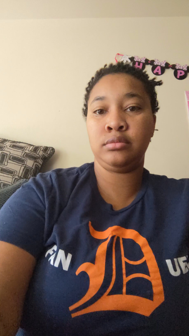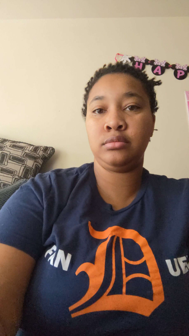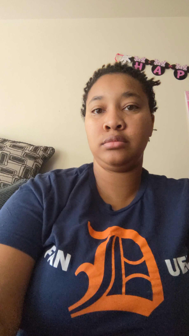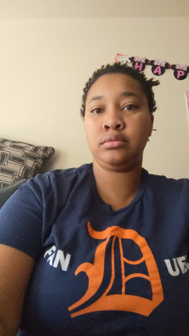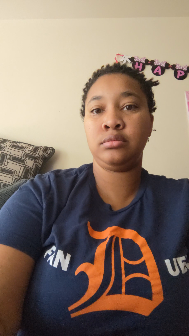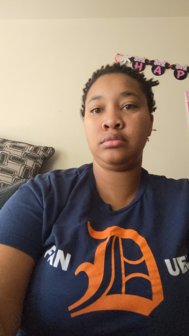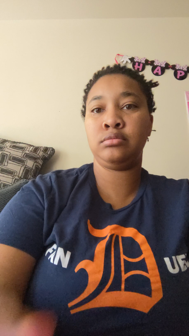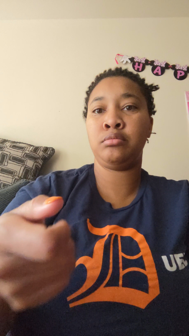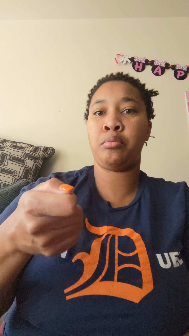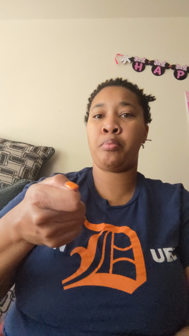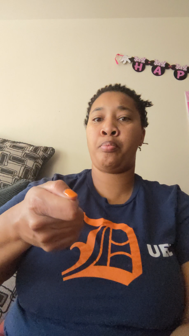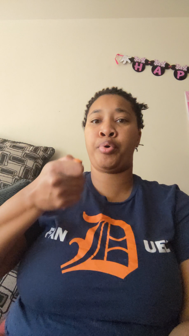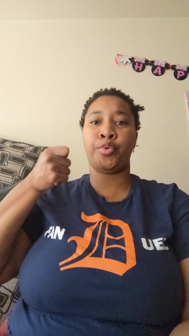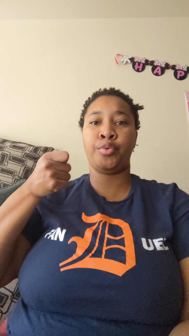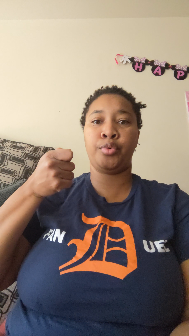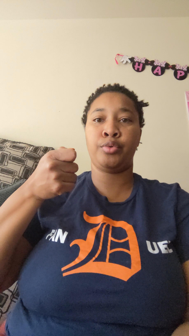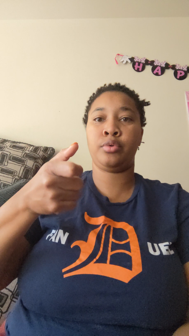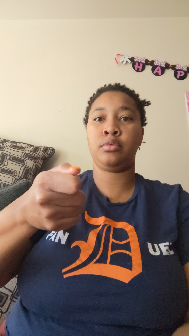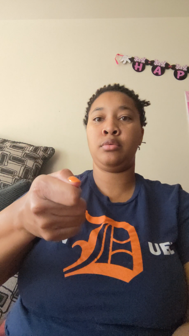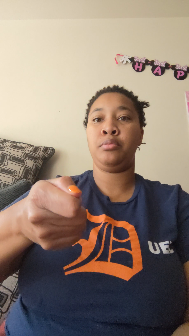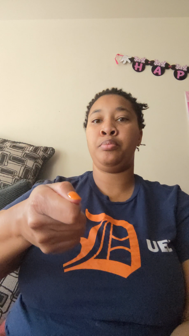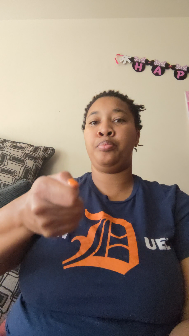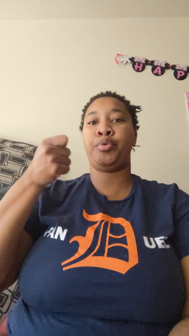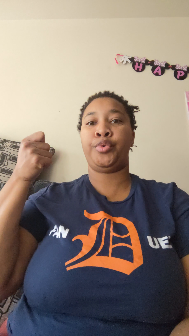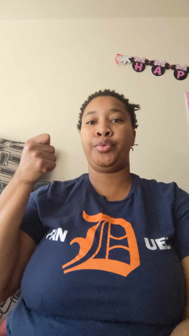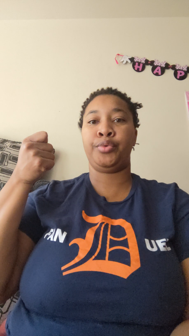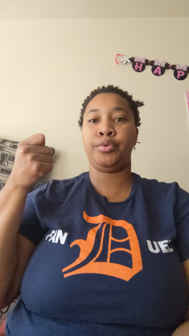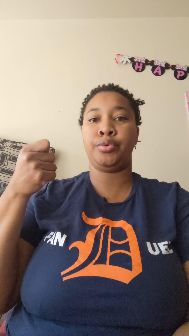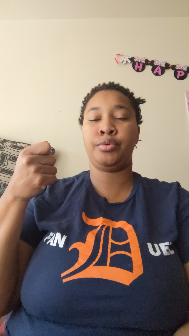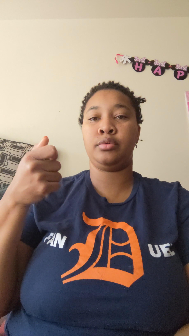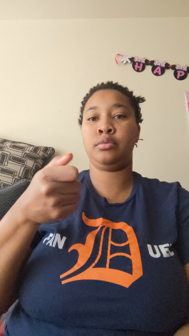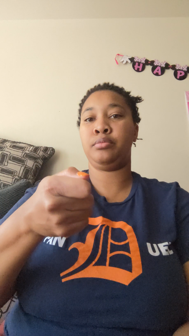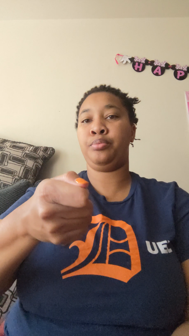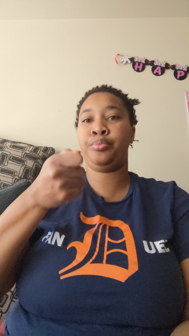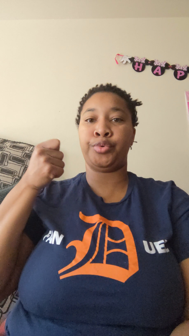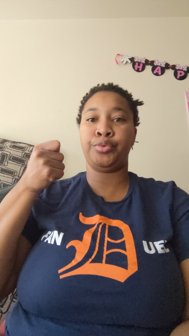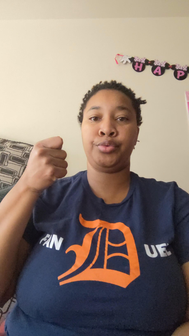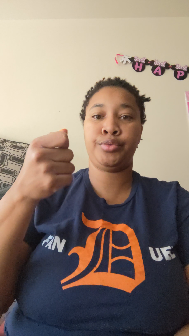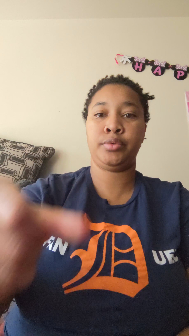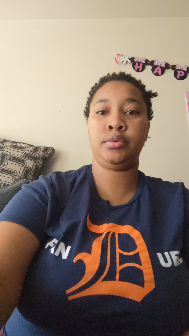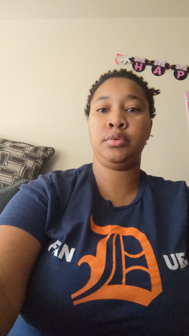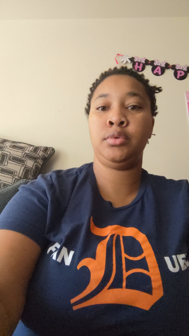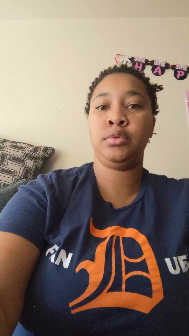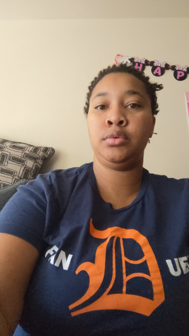pull